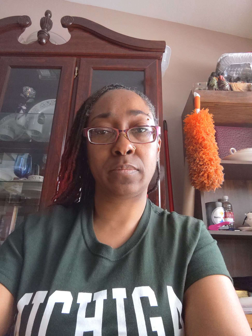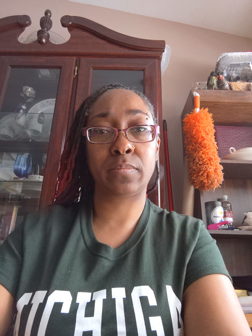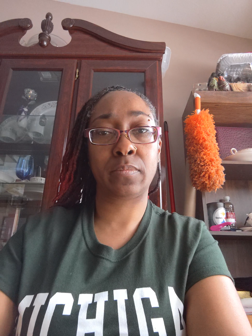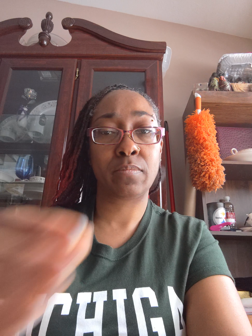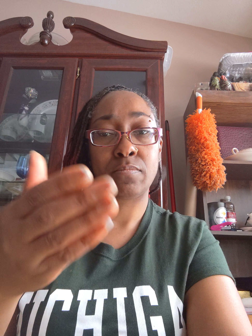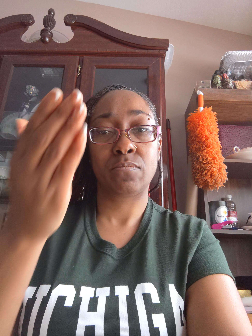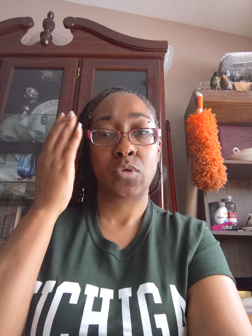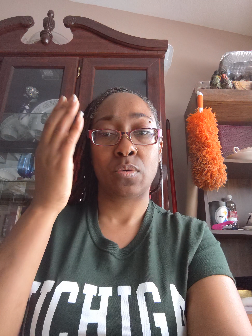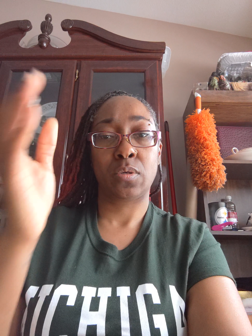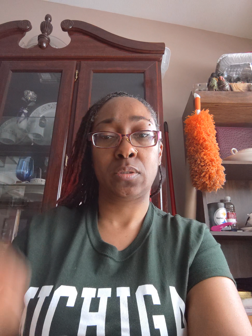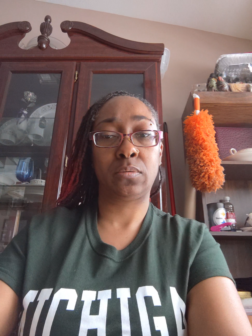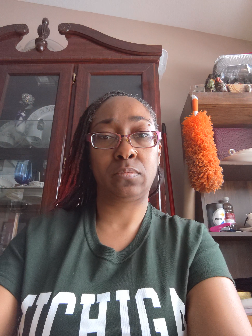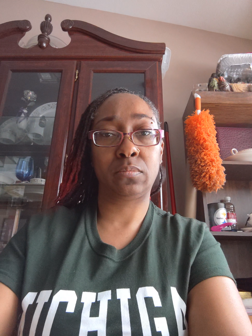morning